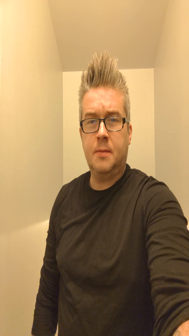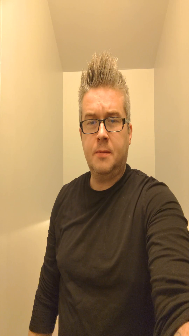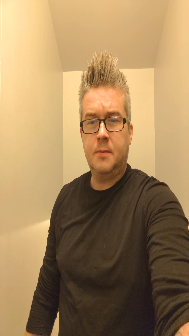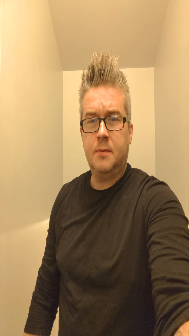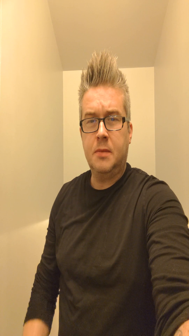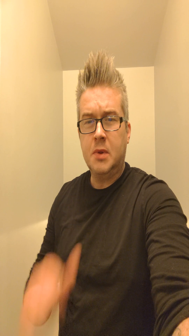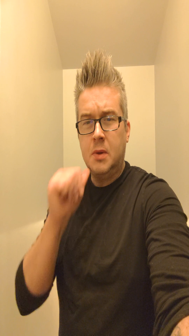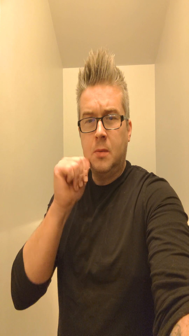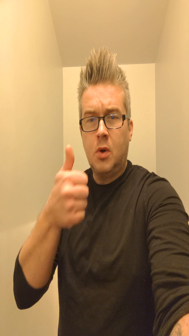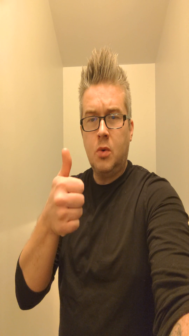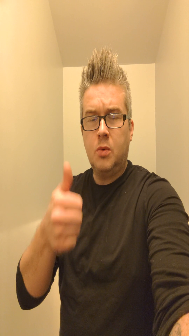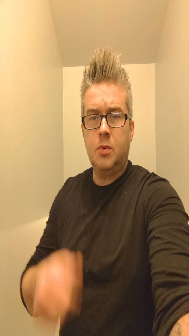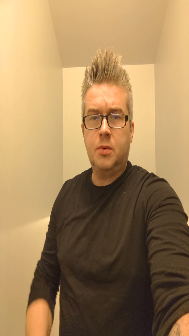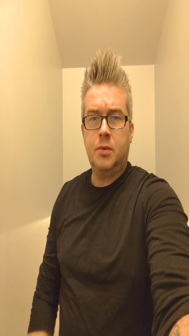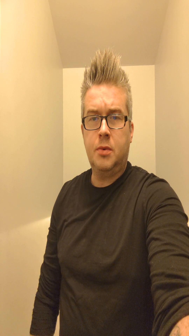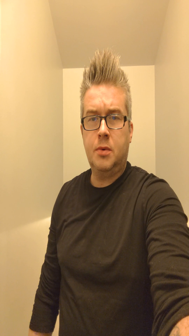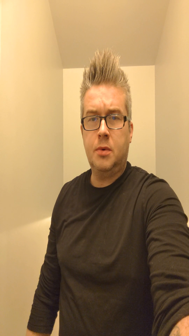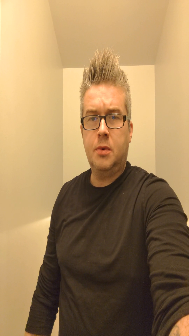tomorrow